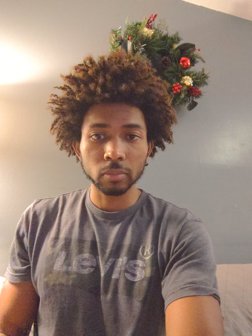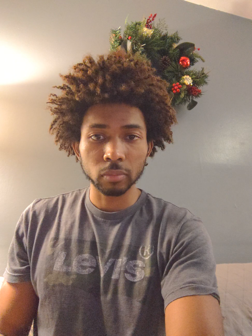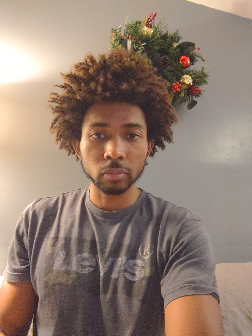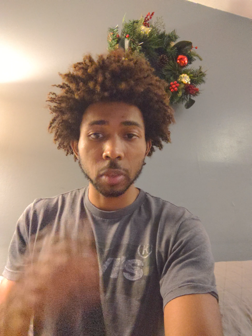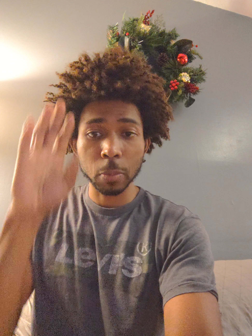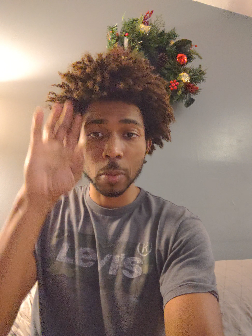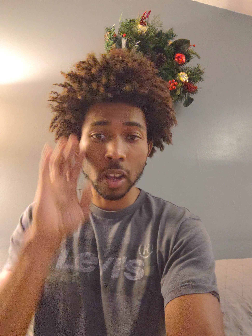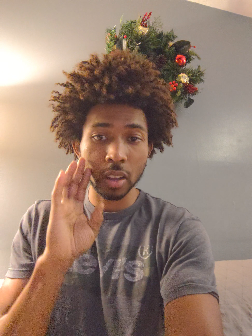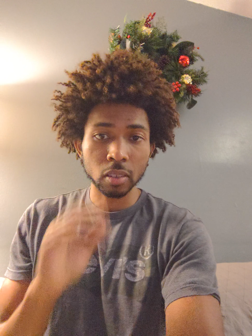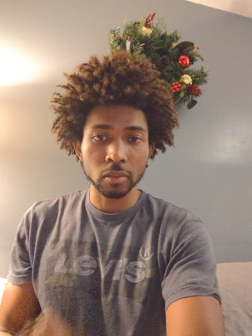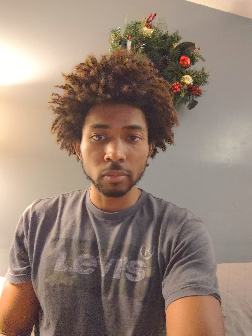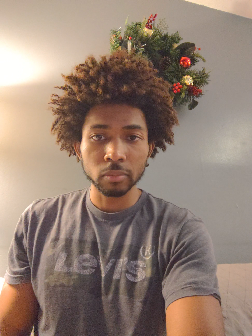brown